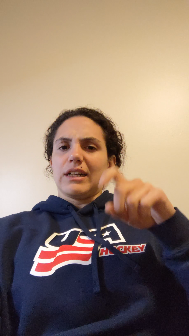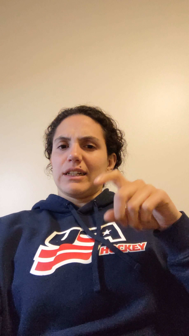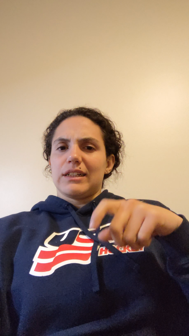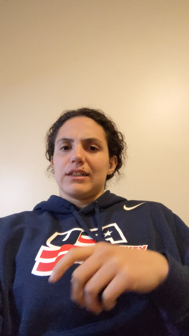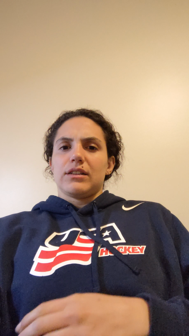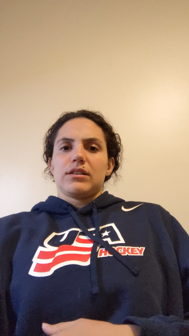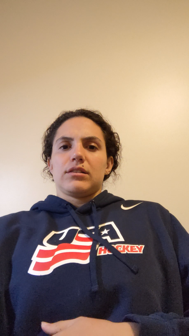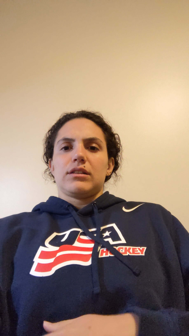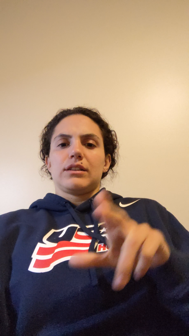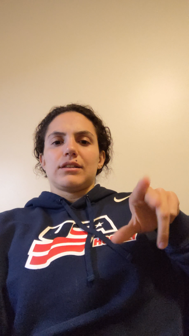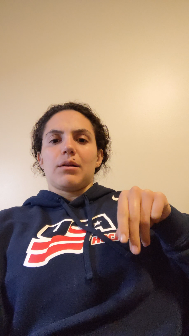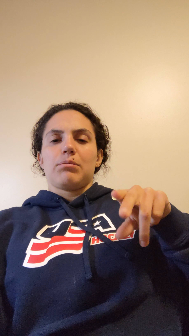diaper